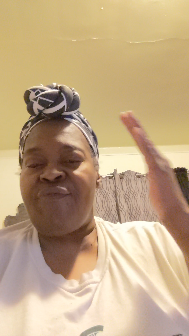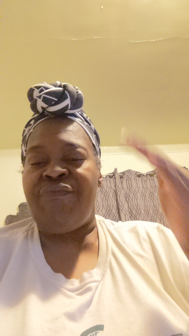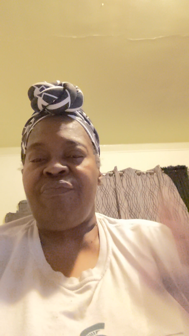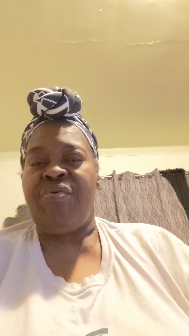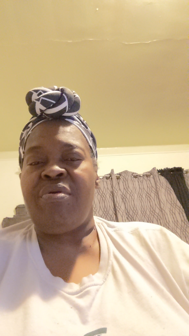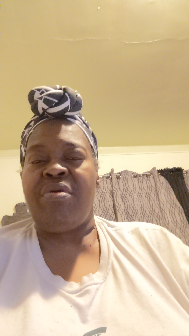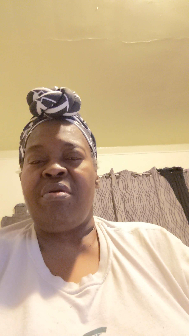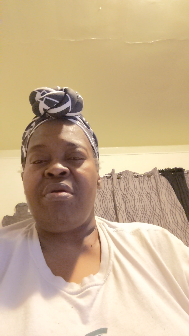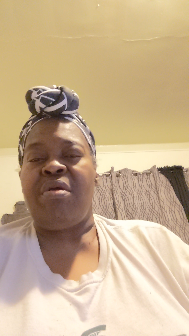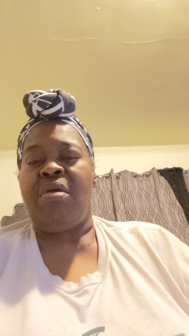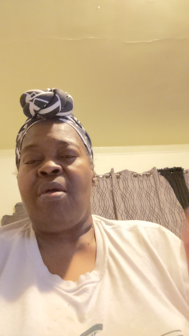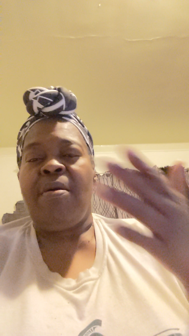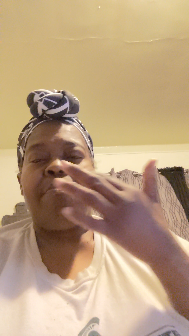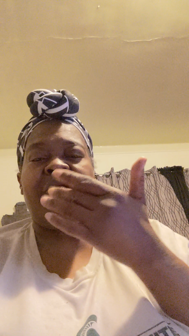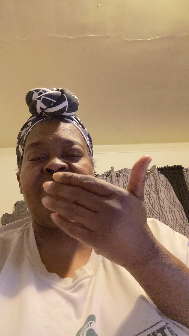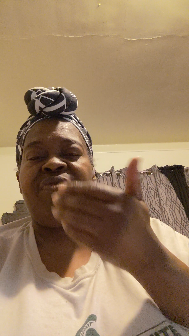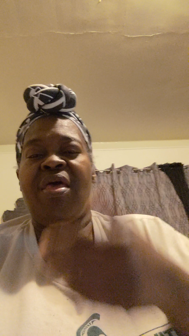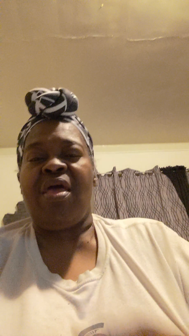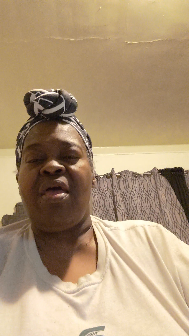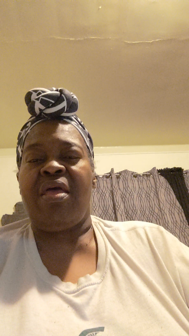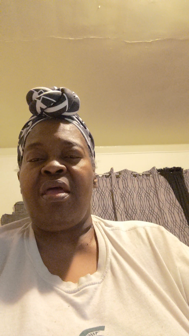butterfly